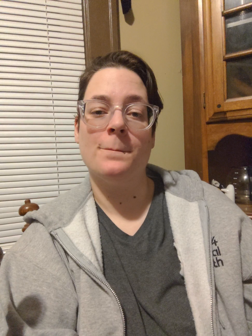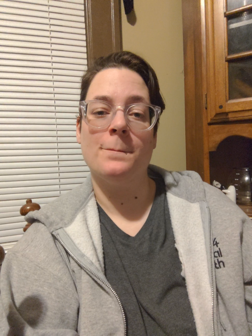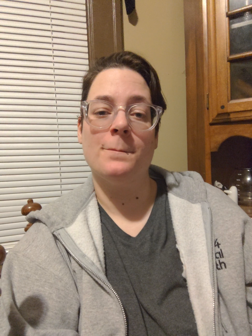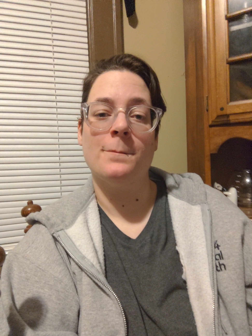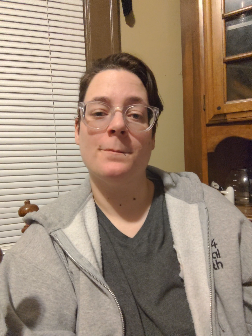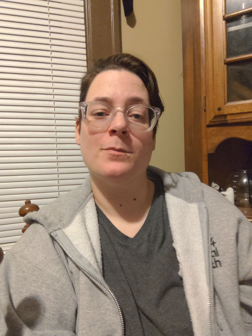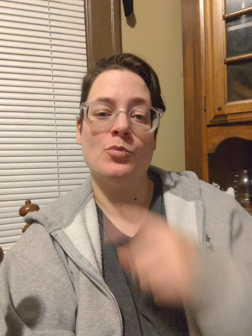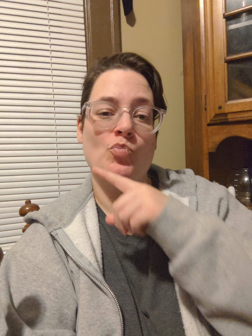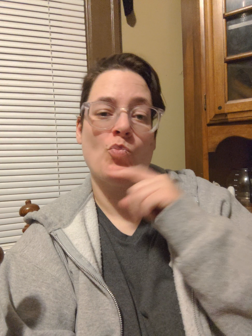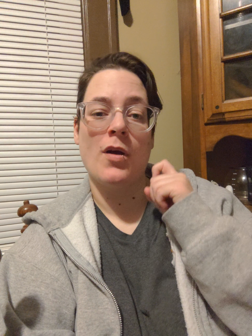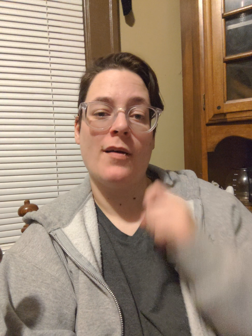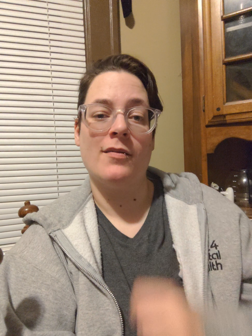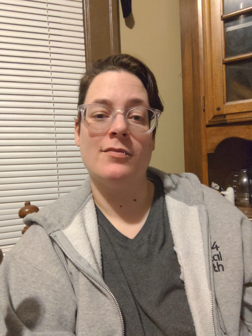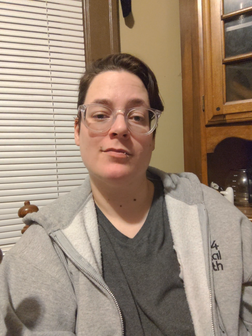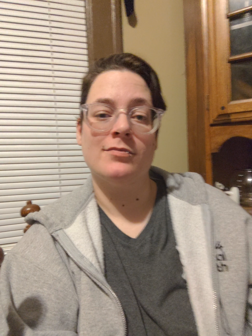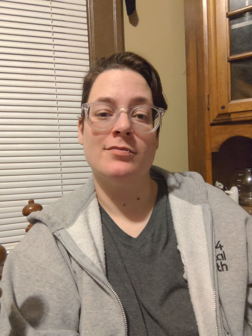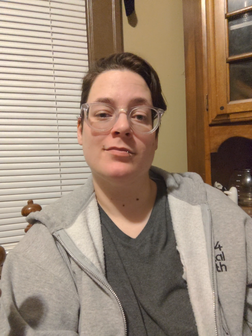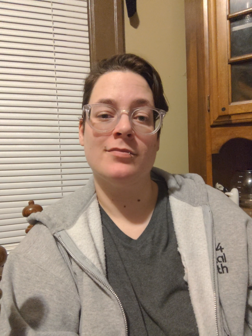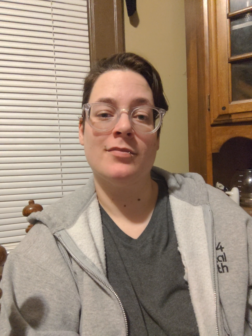dry